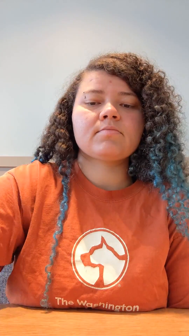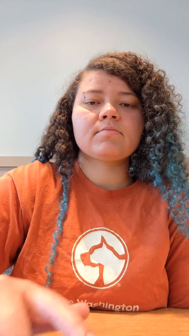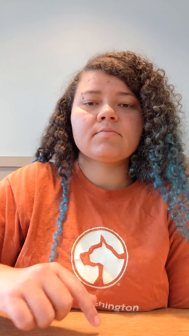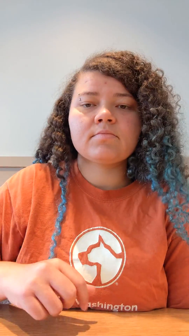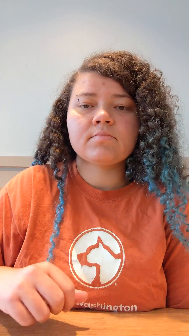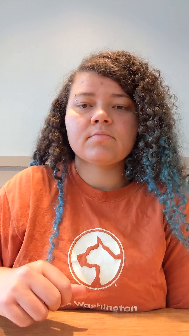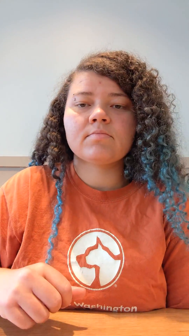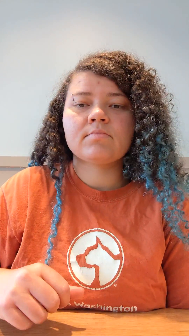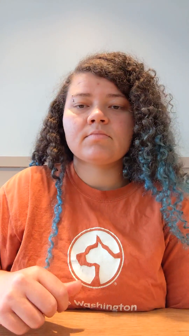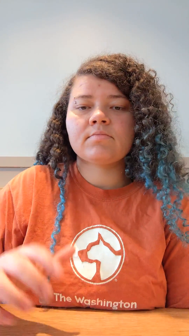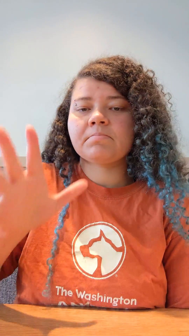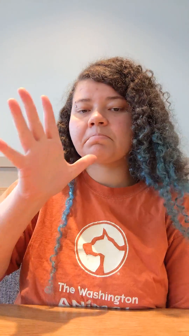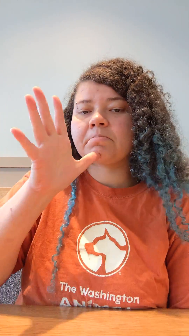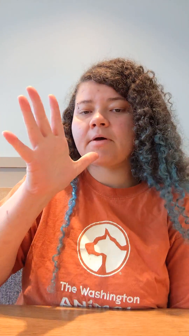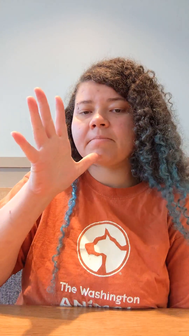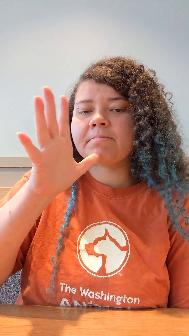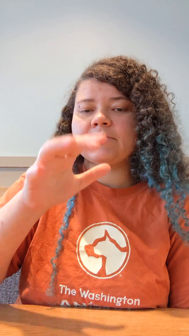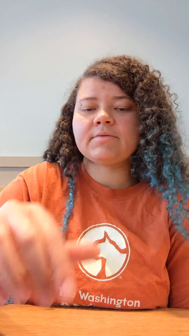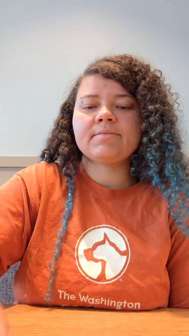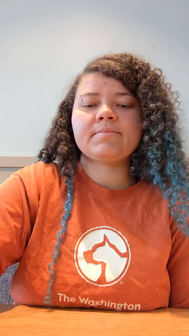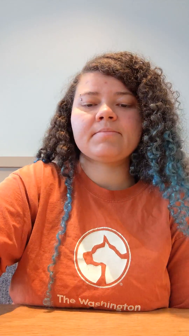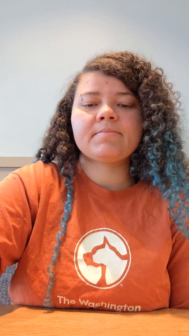mommy